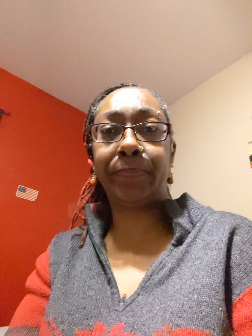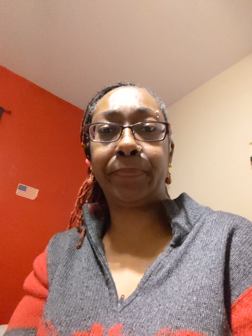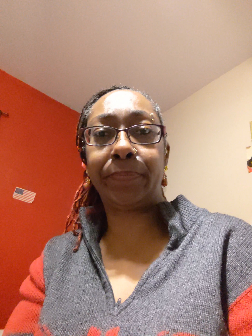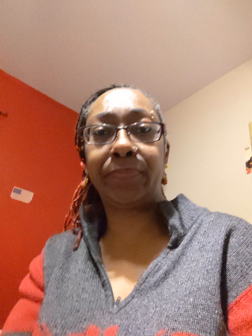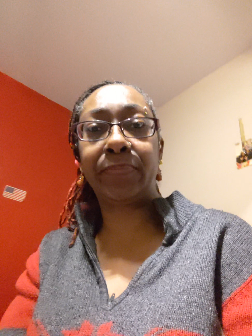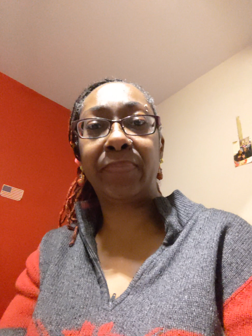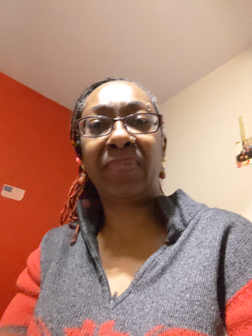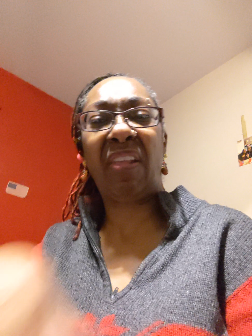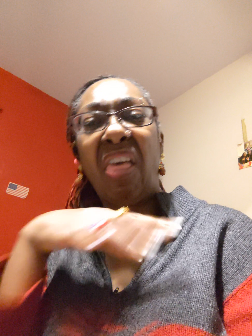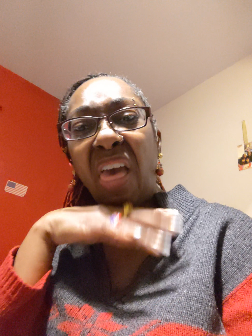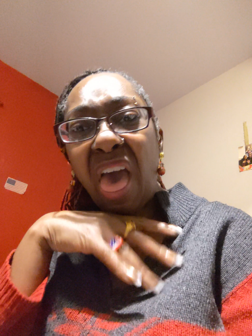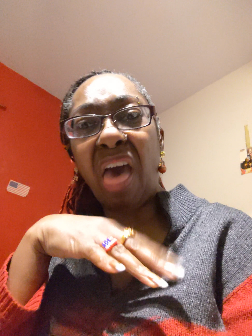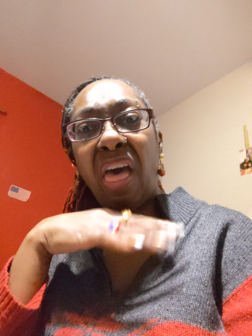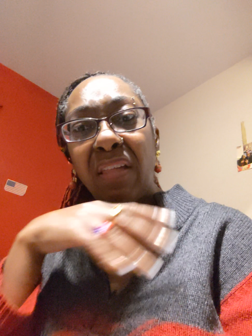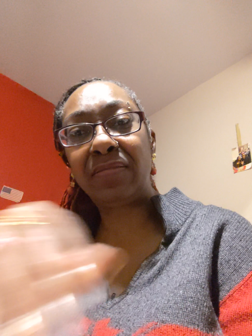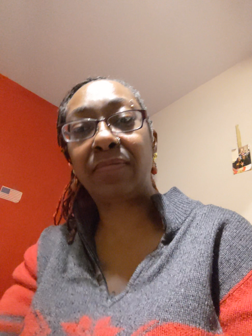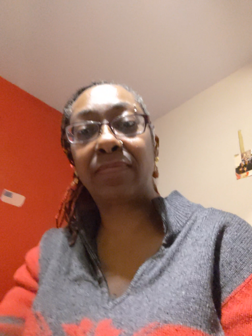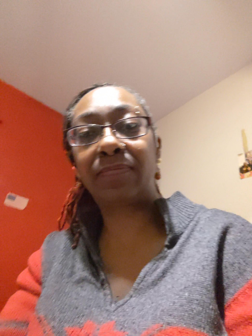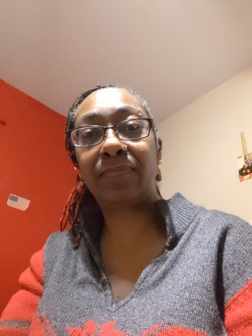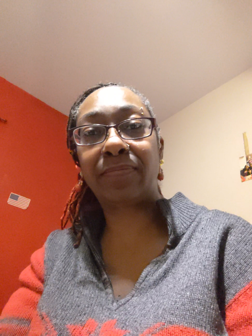yucky